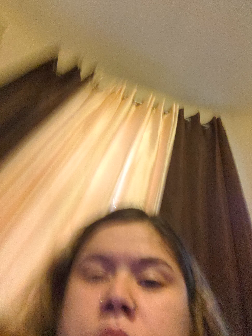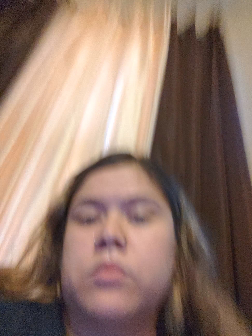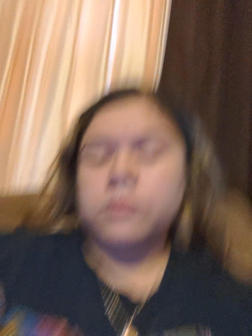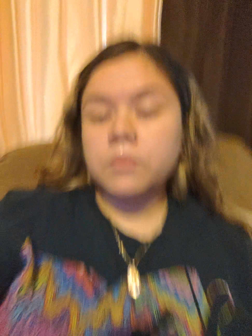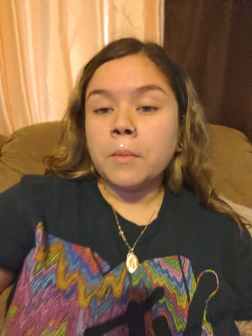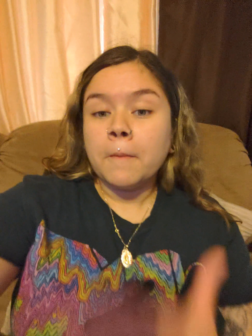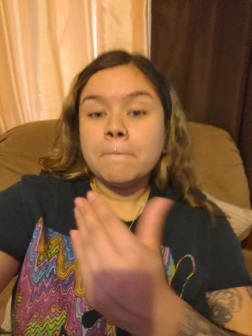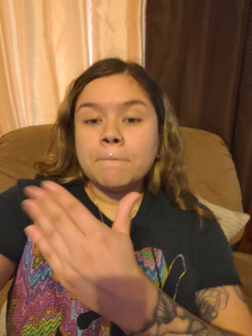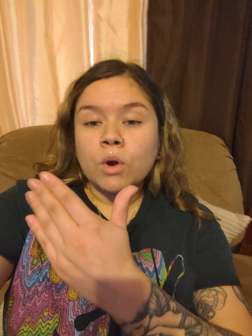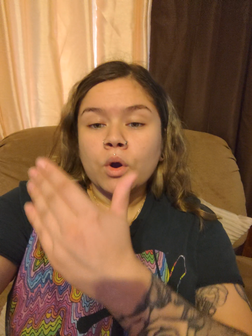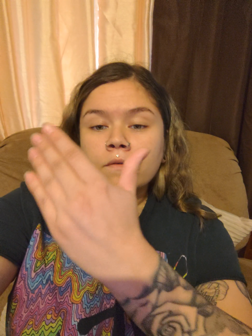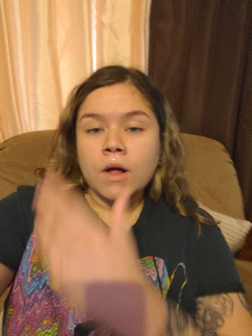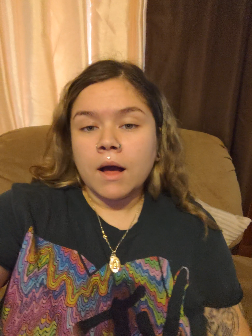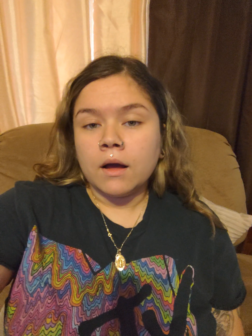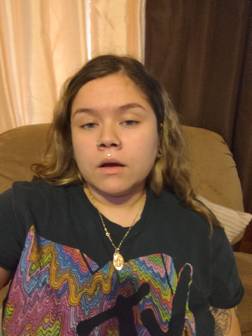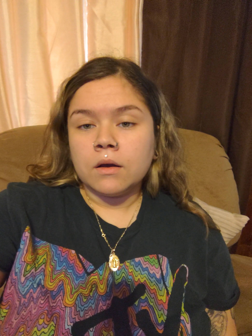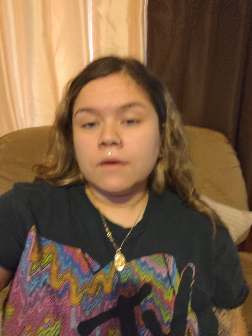butterfly